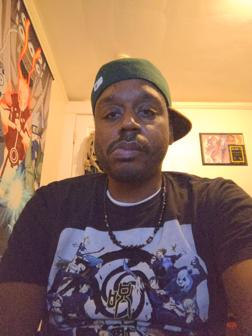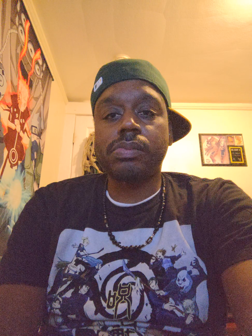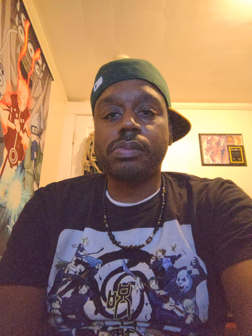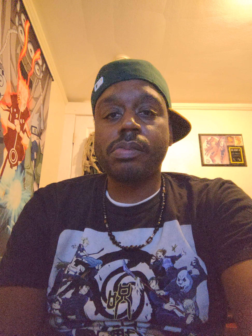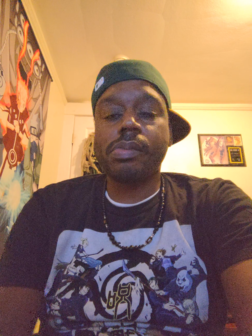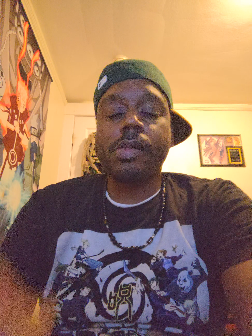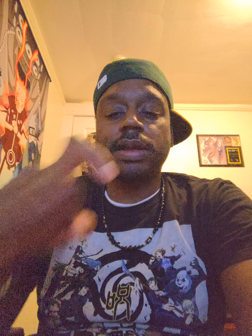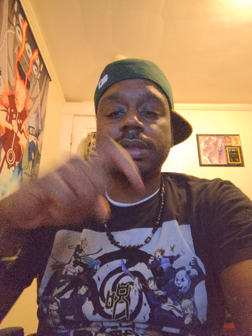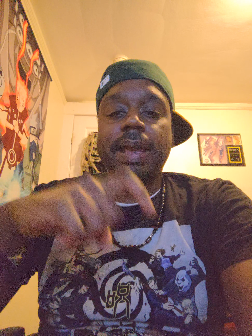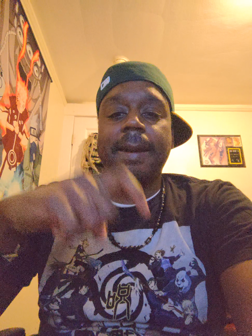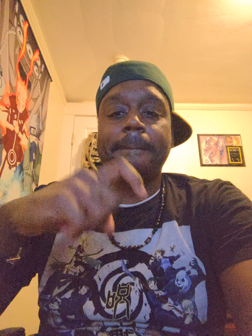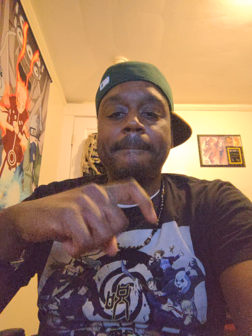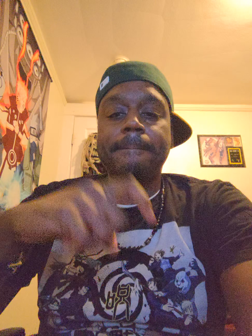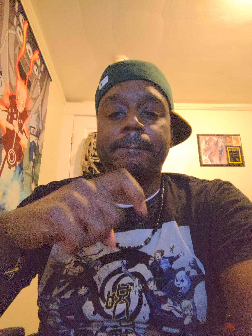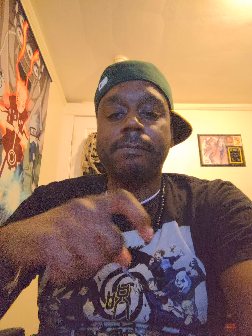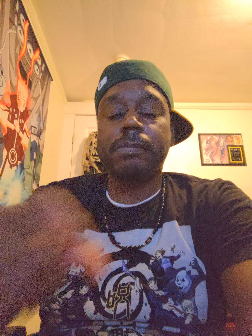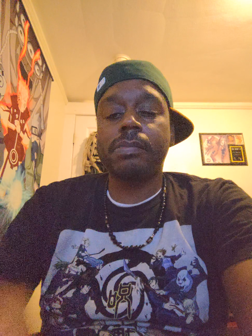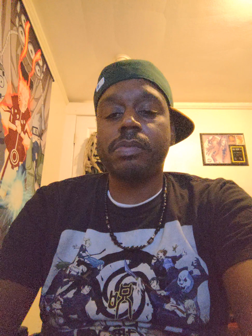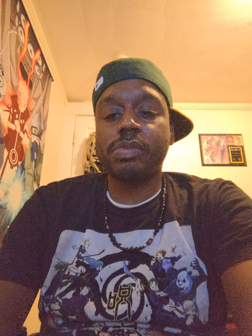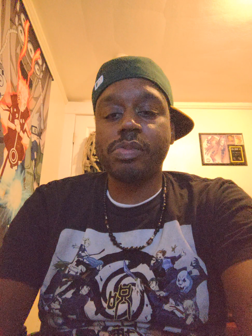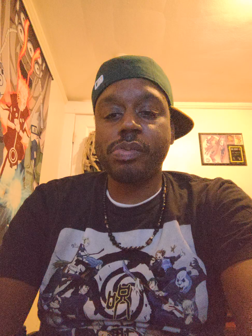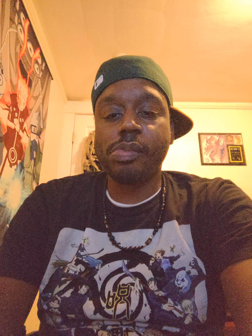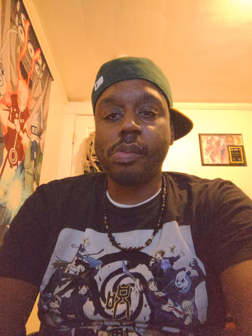time